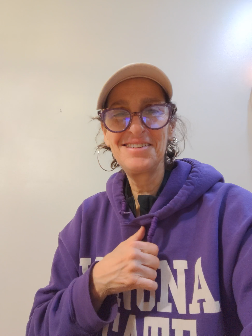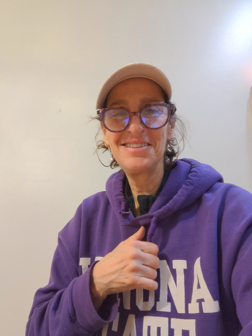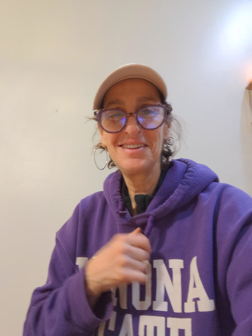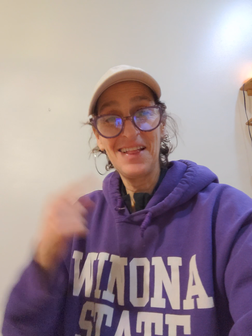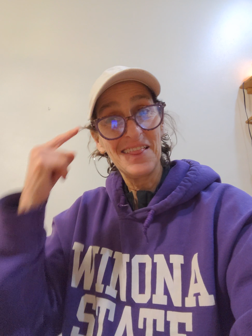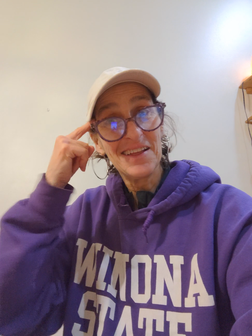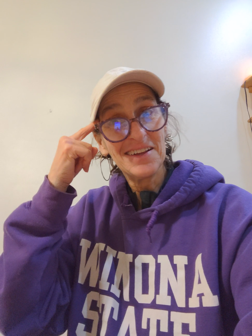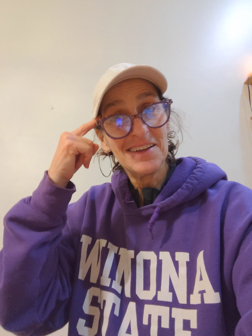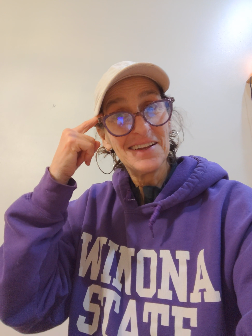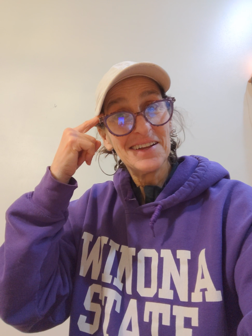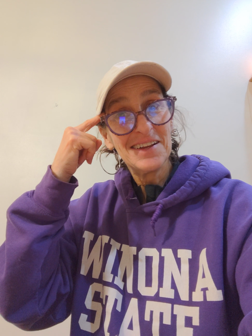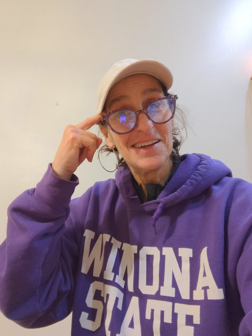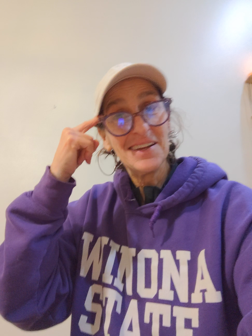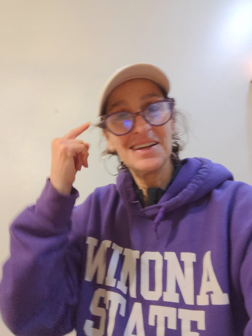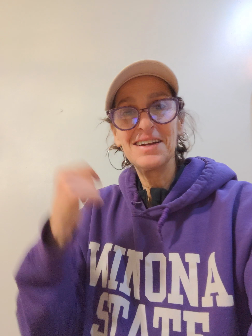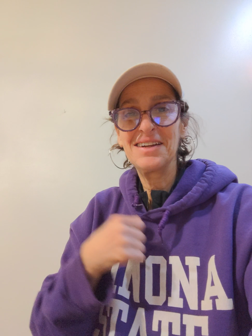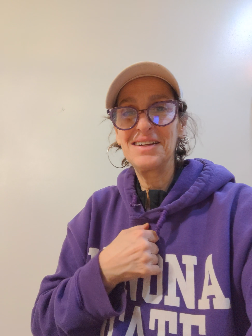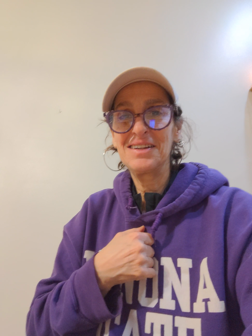think